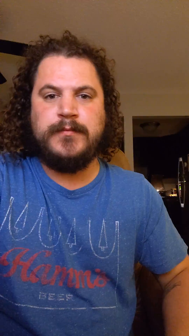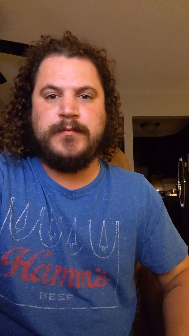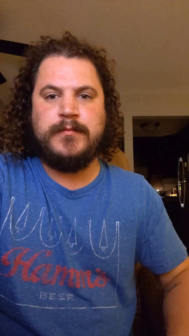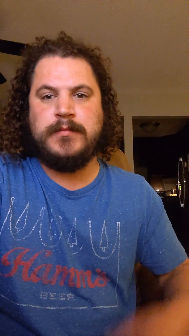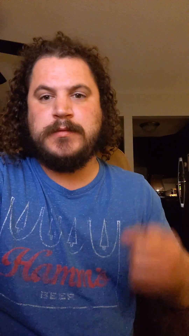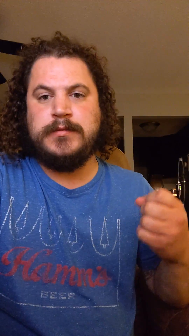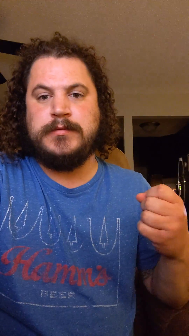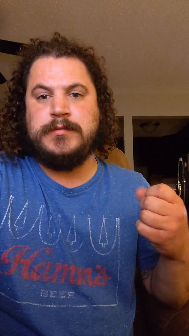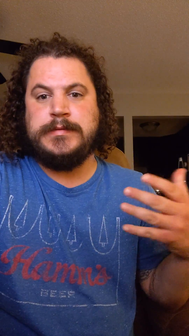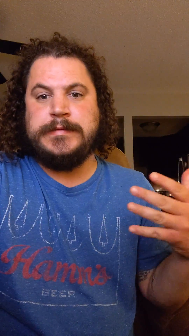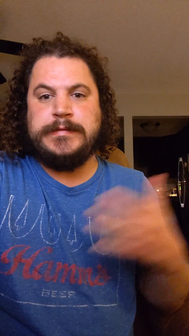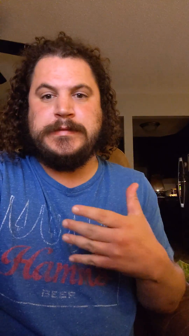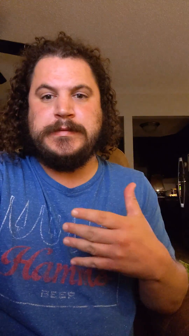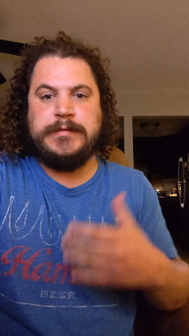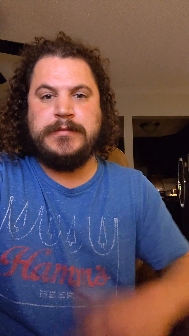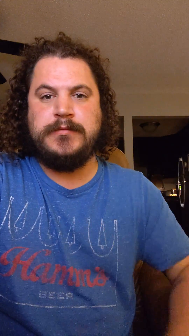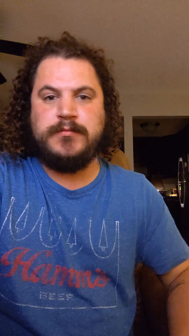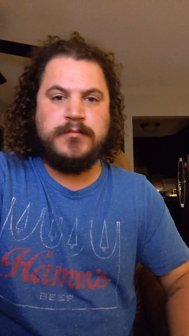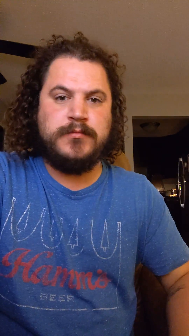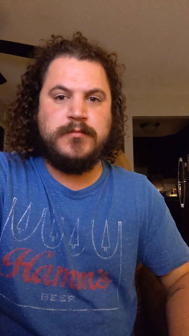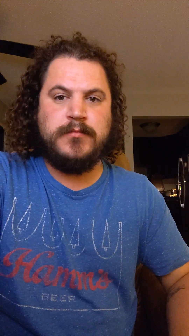scared